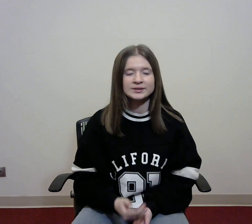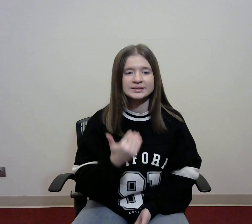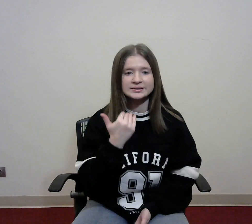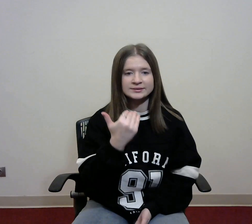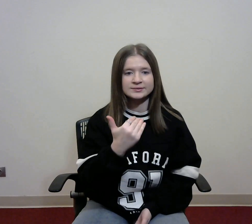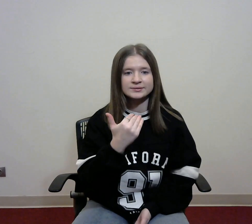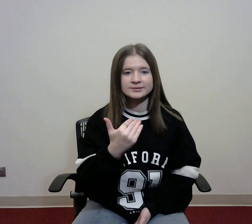siz